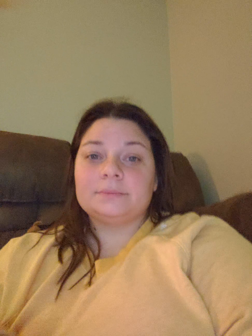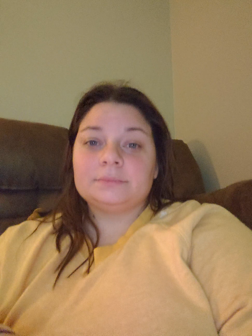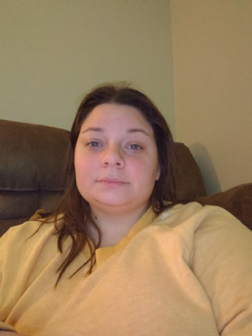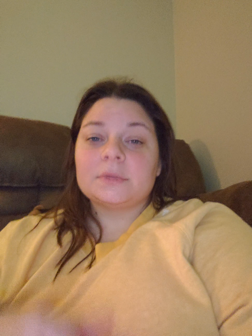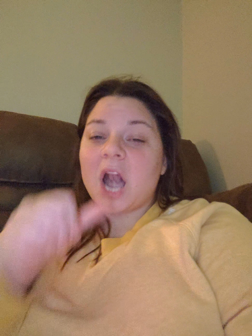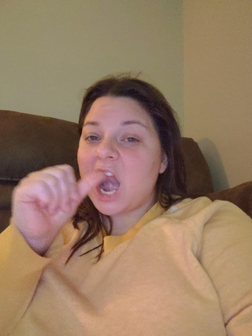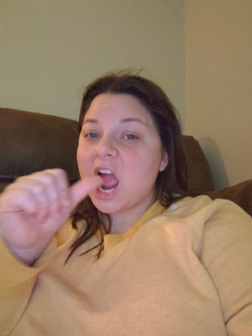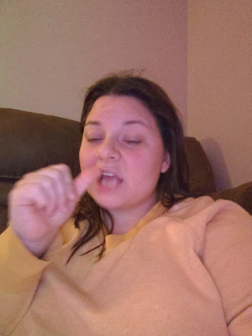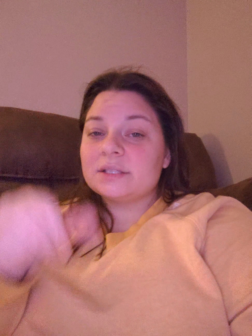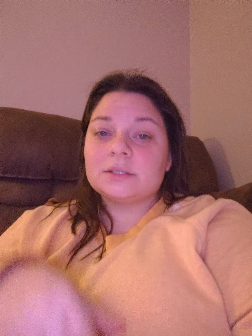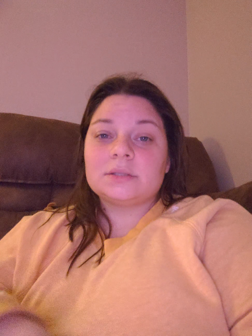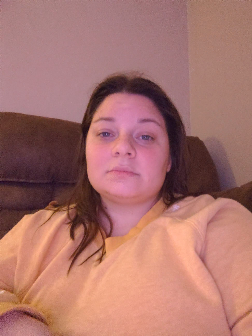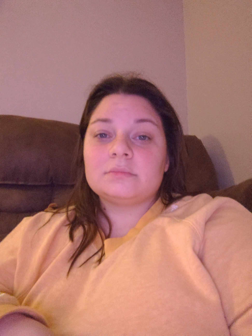nuts